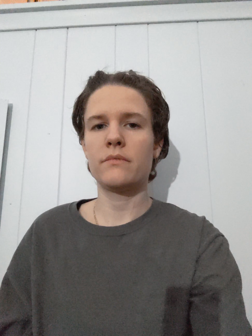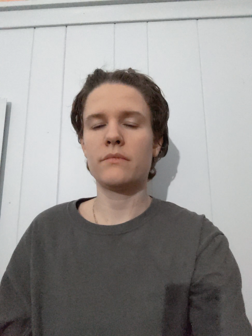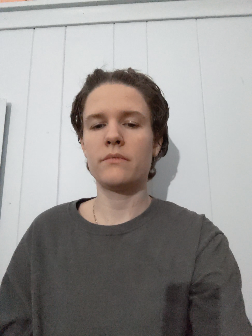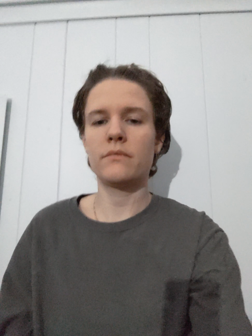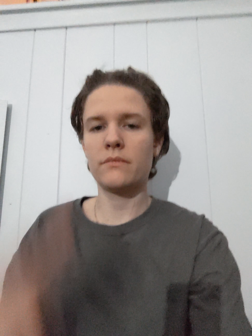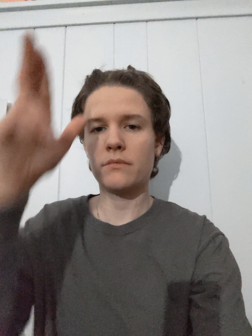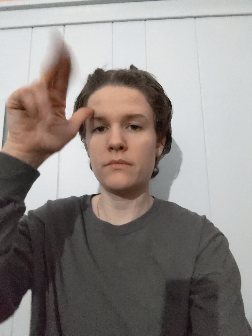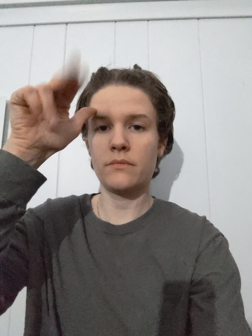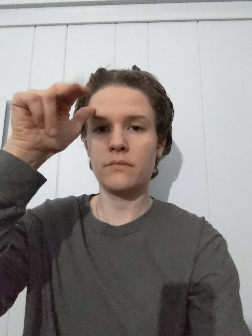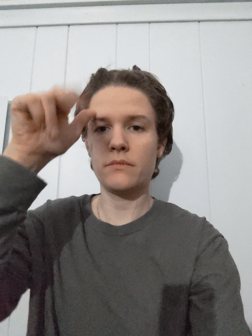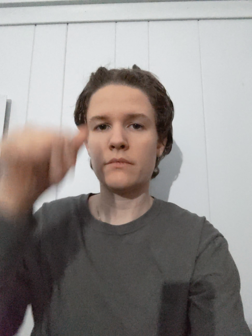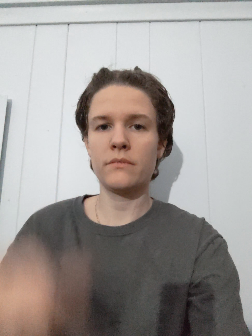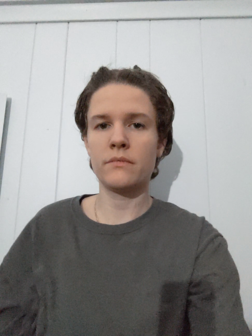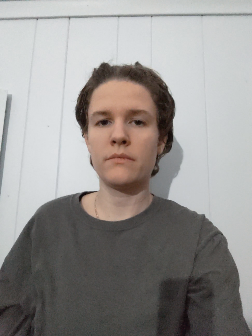horse